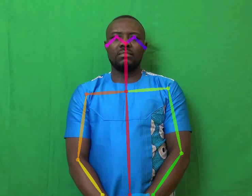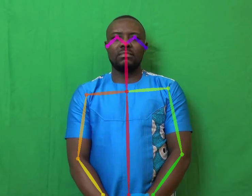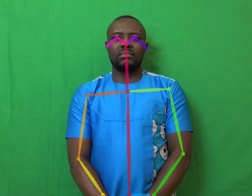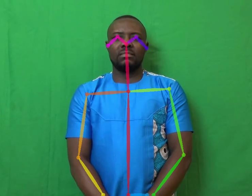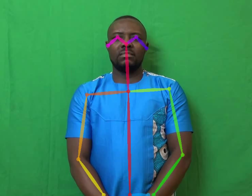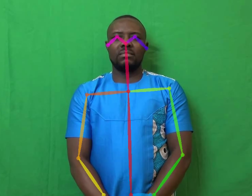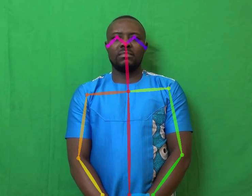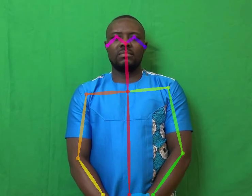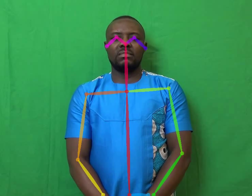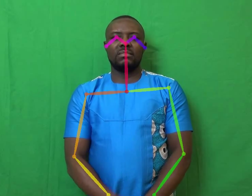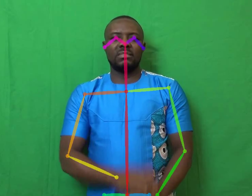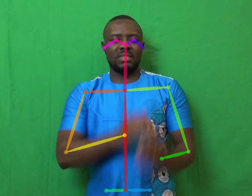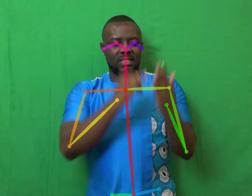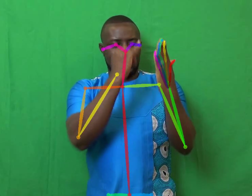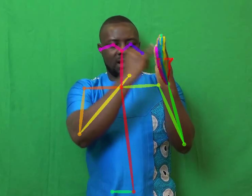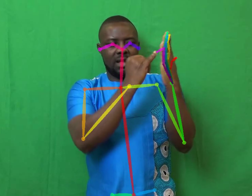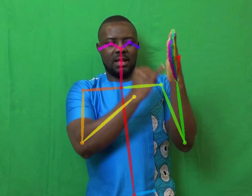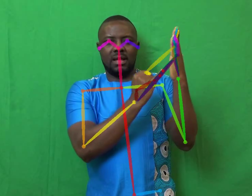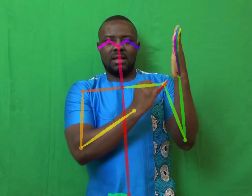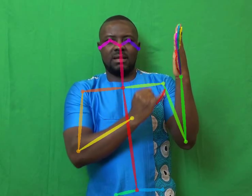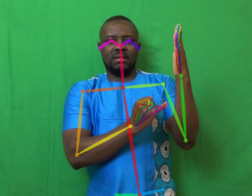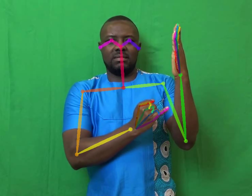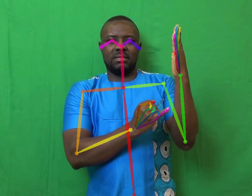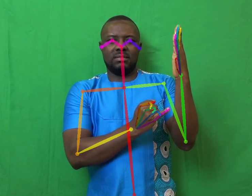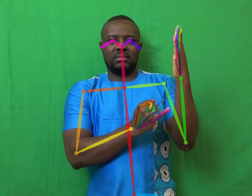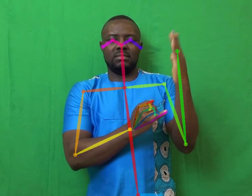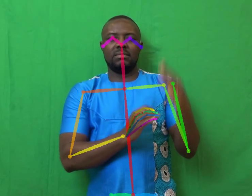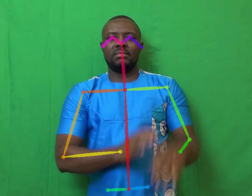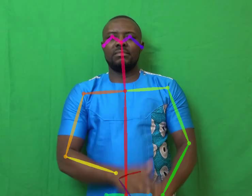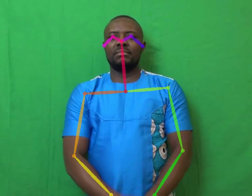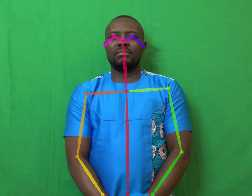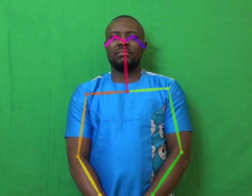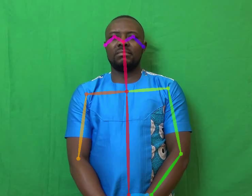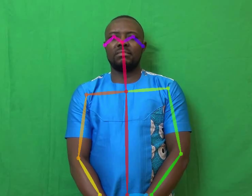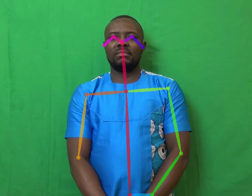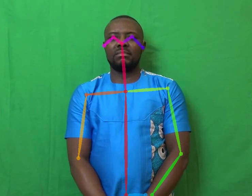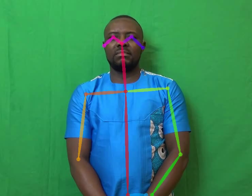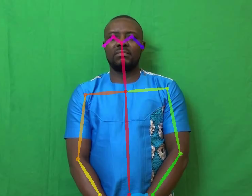art